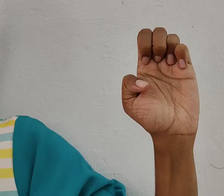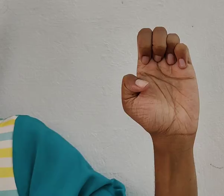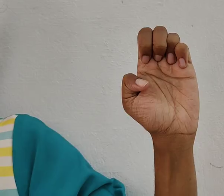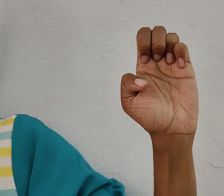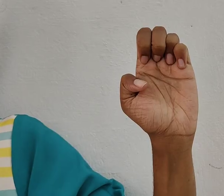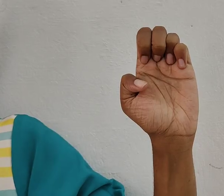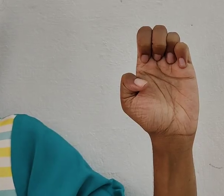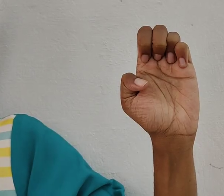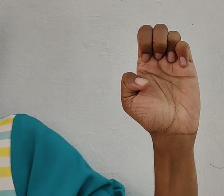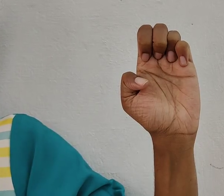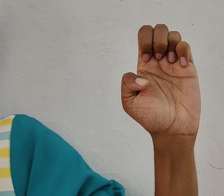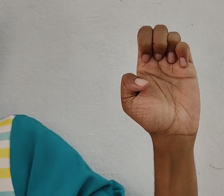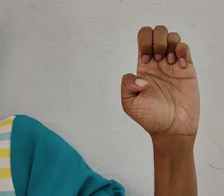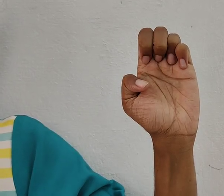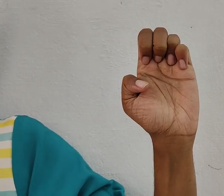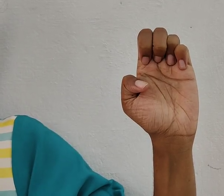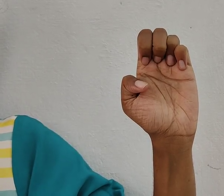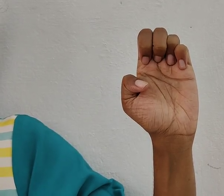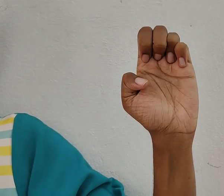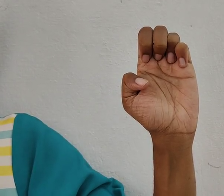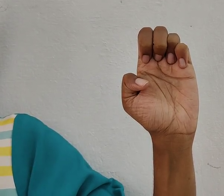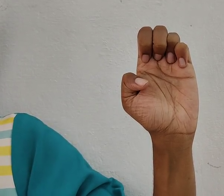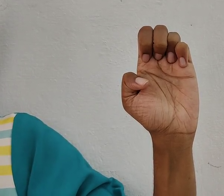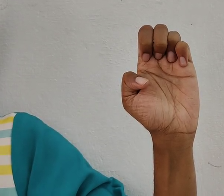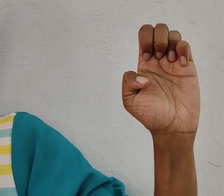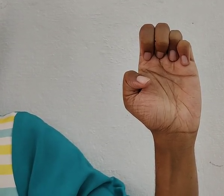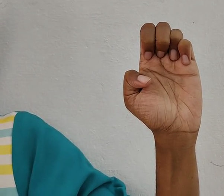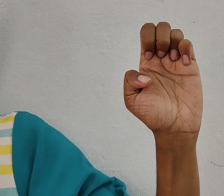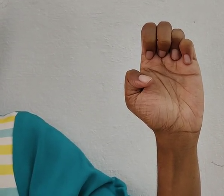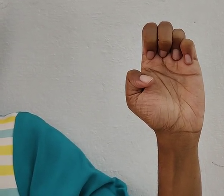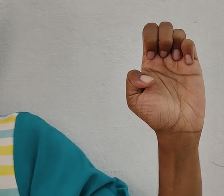ഇ